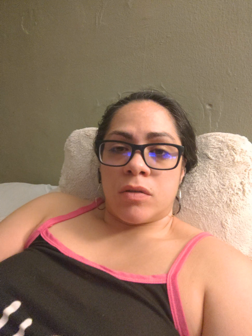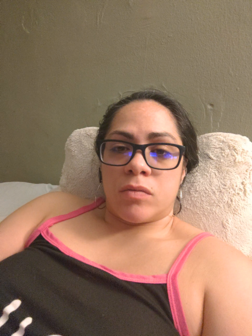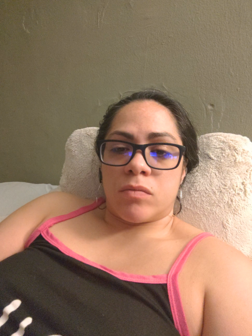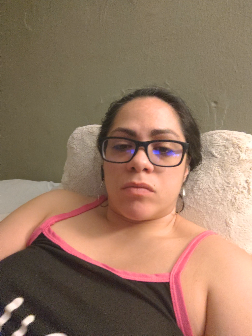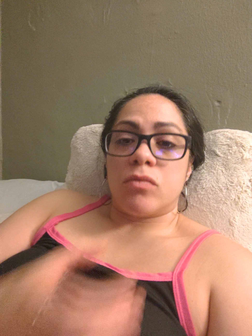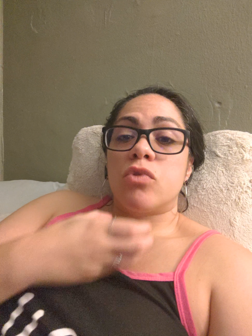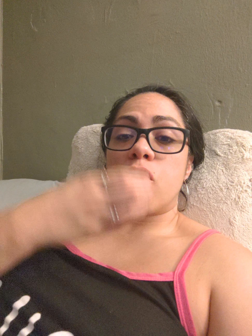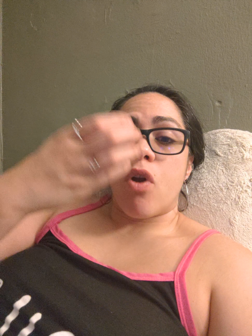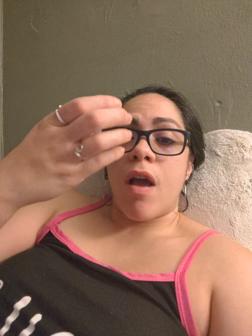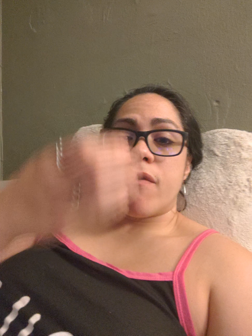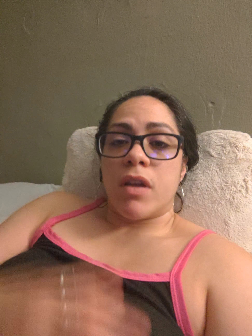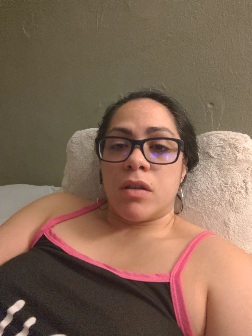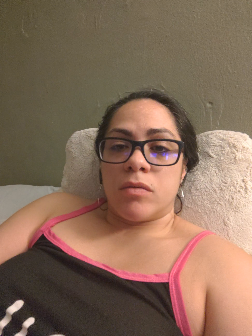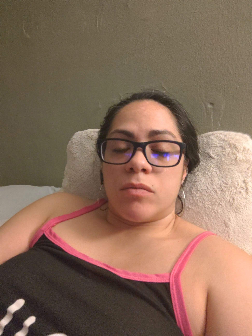giraffe